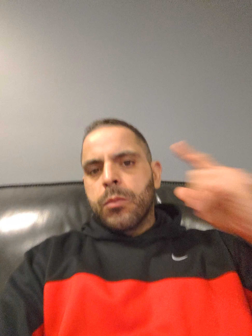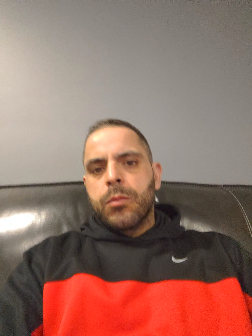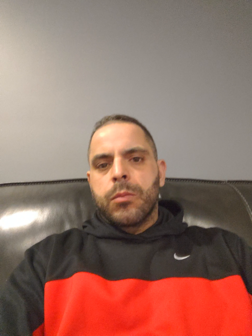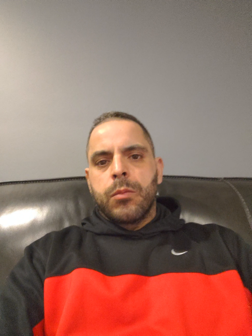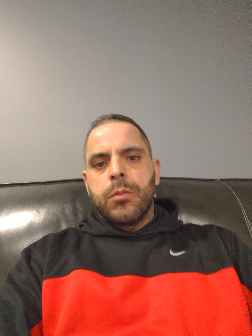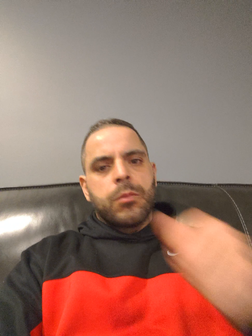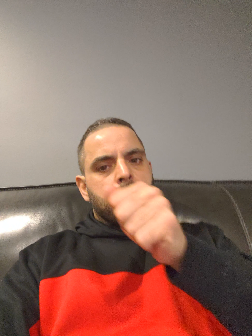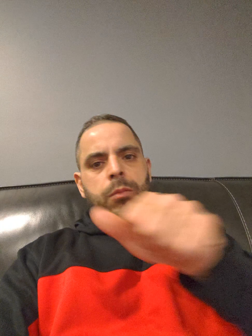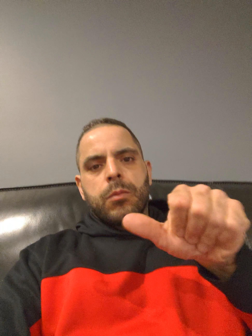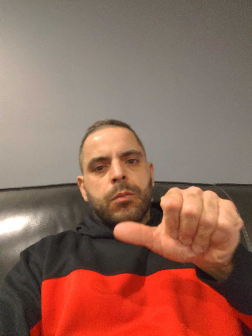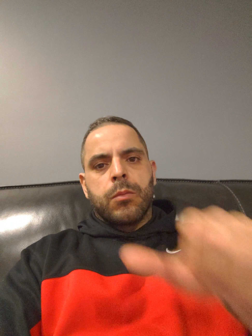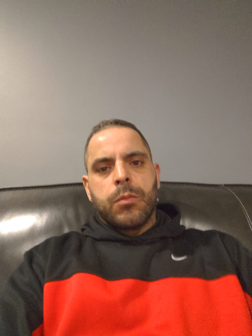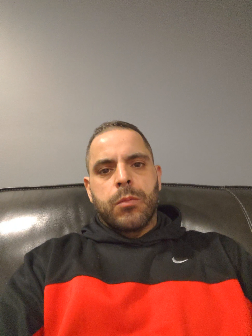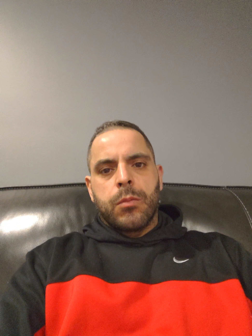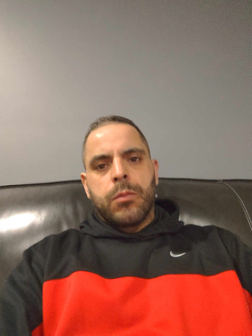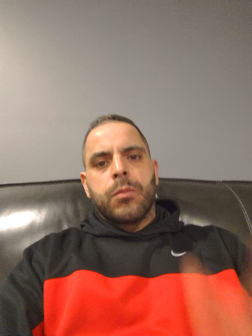any